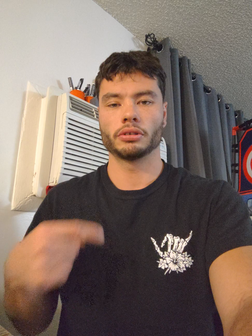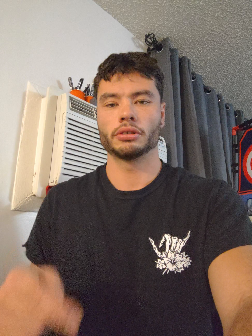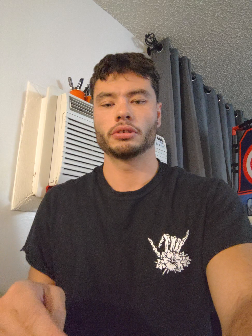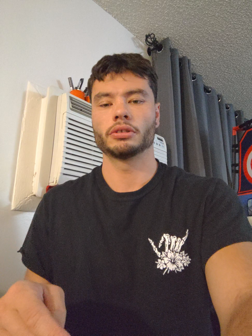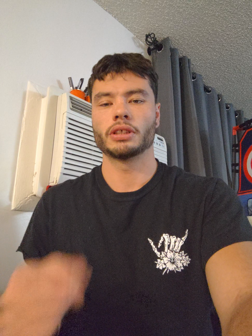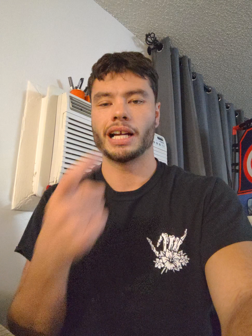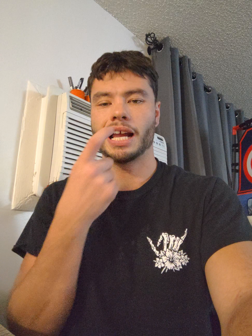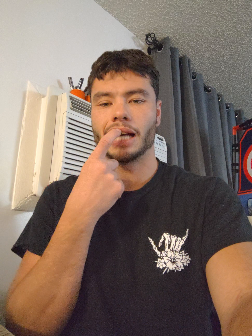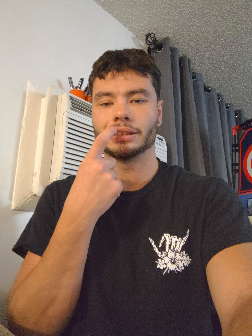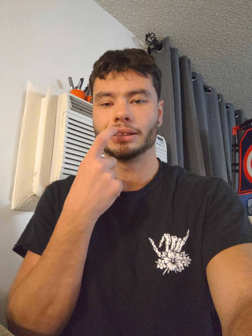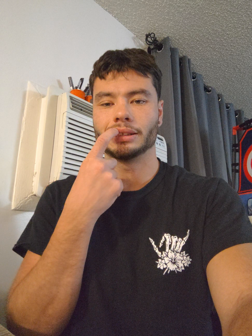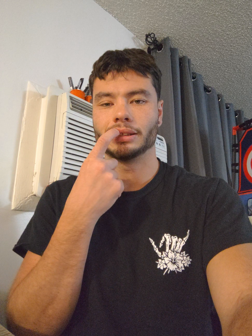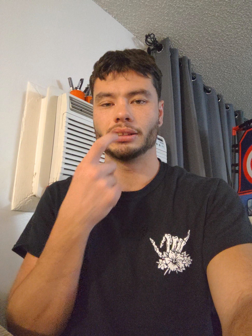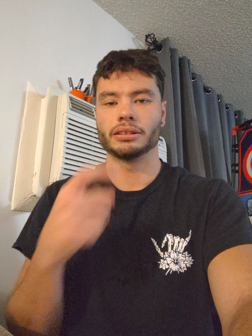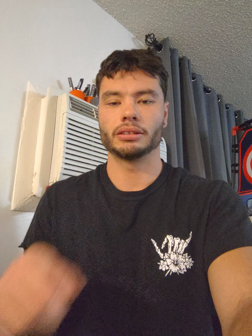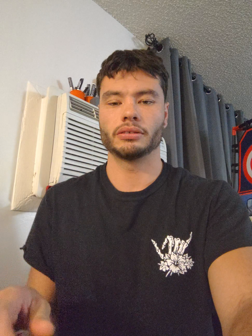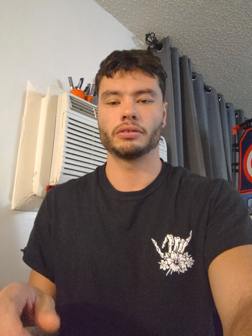window